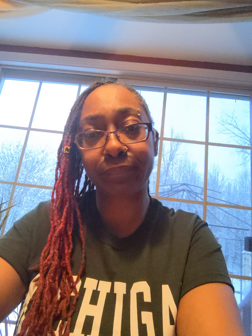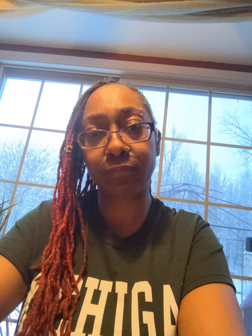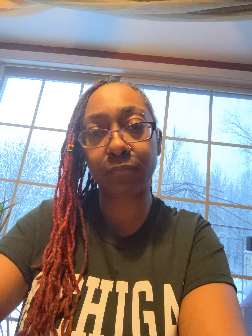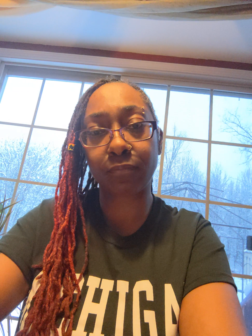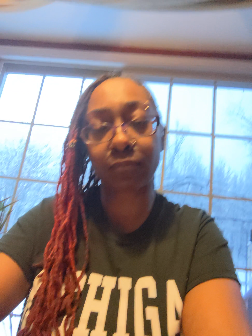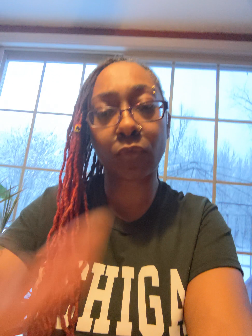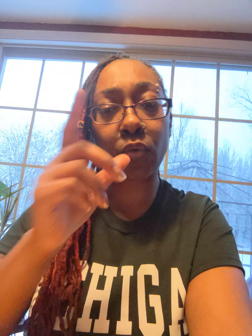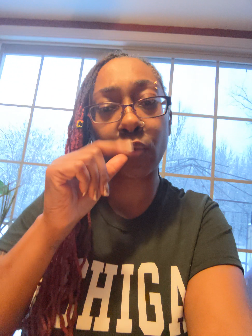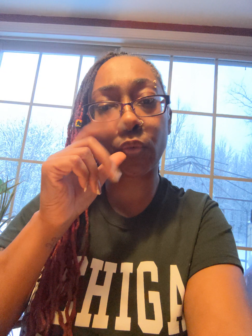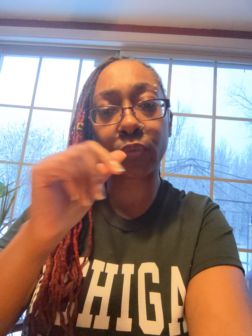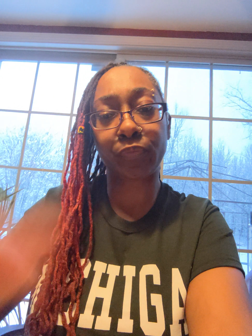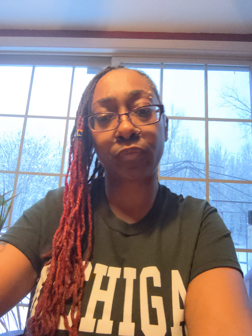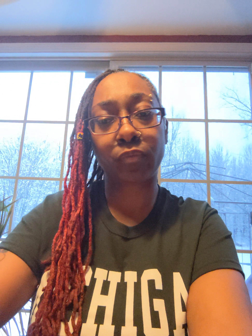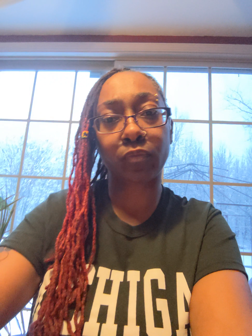who